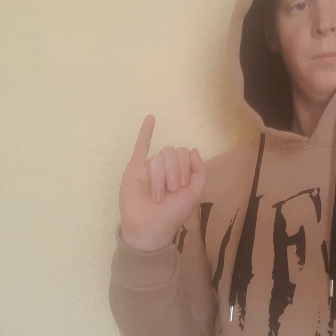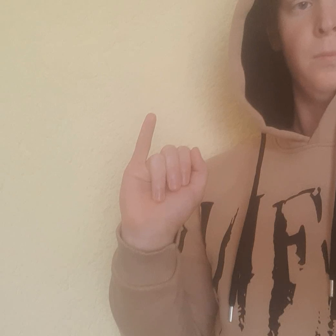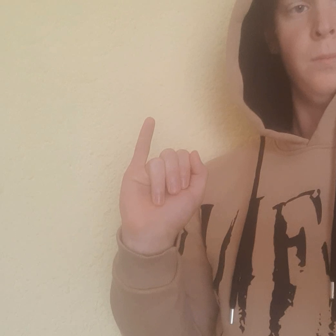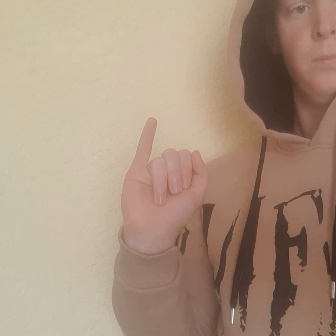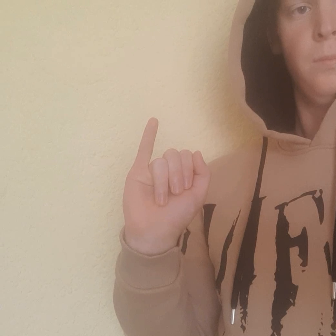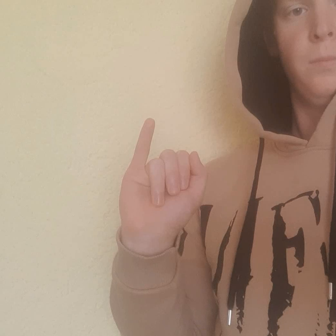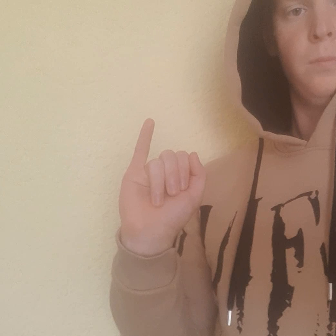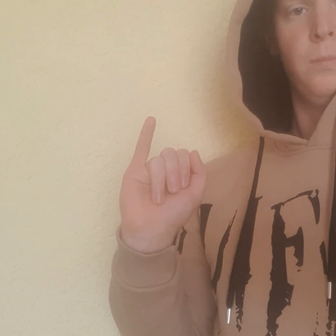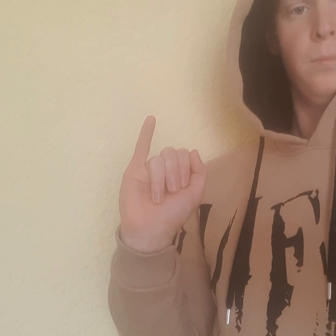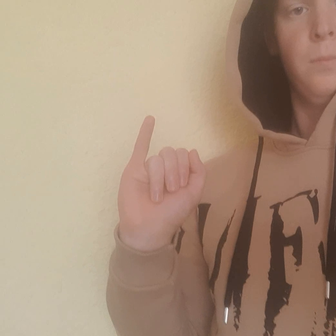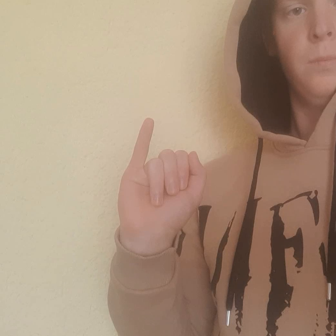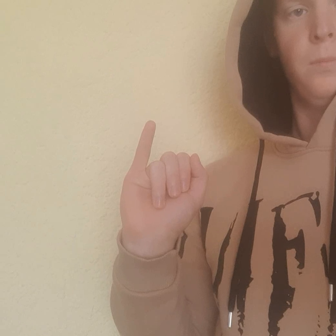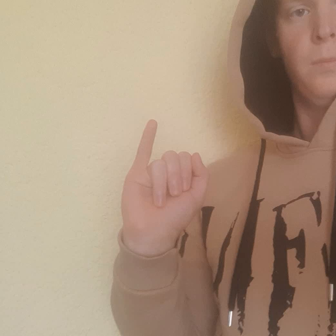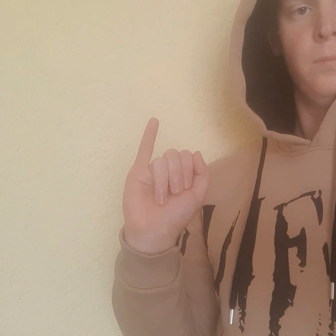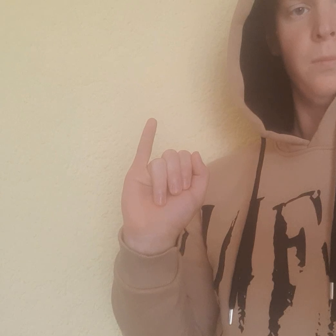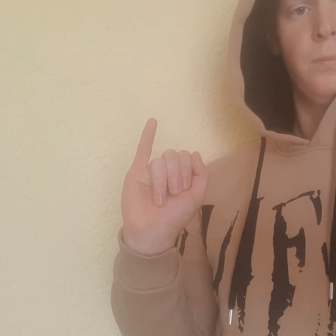І